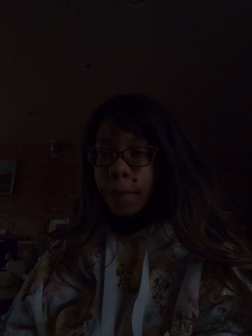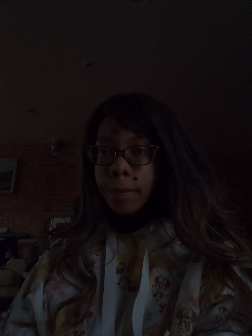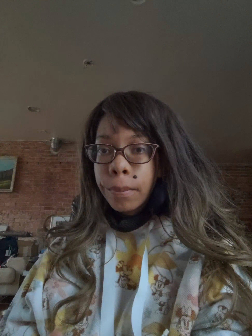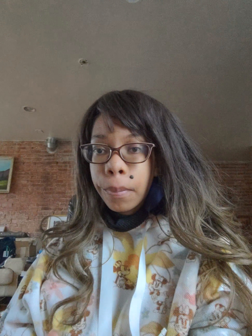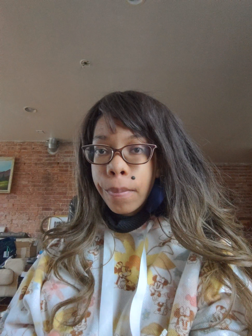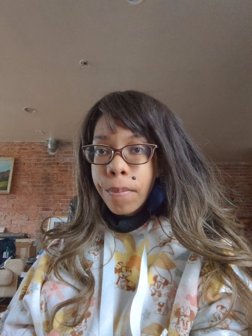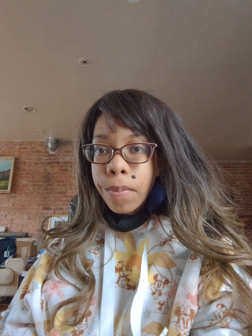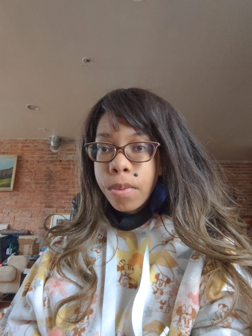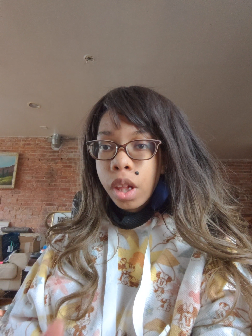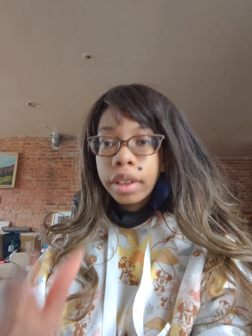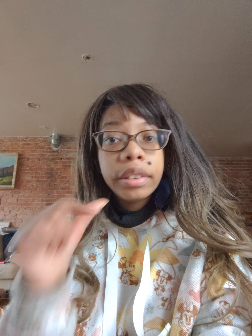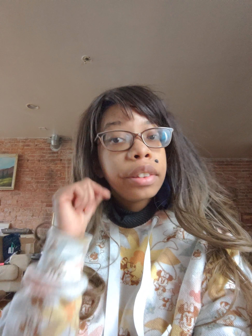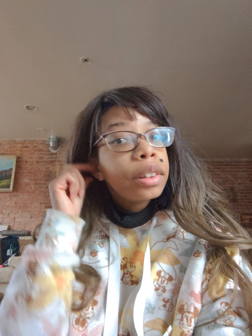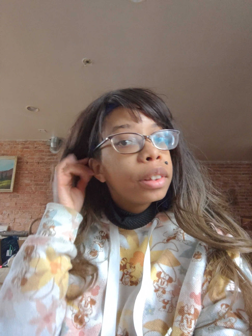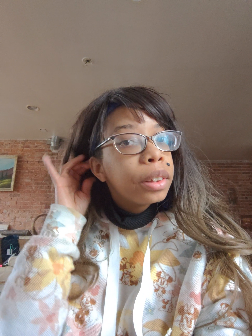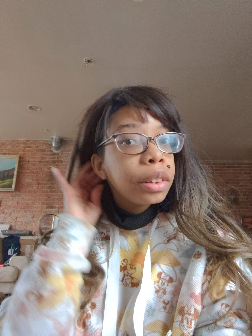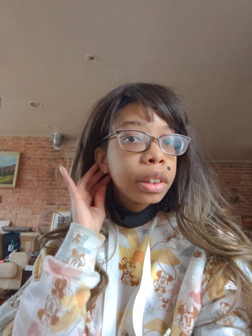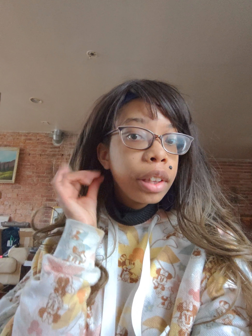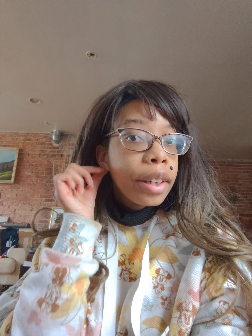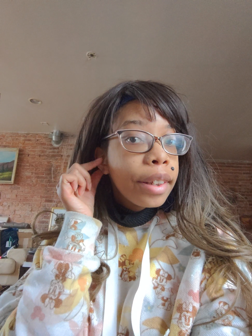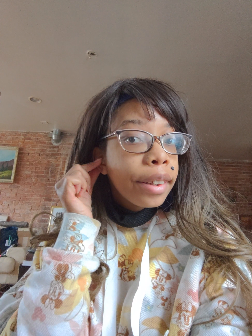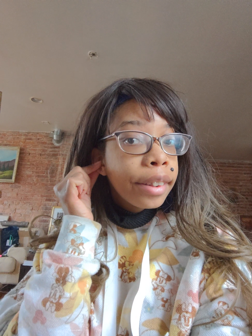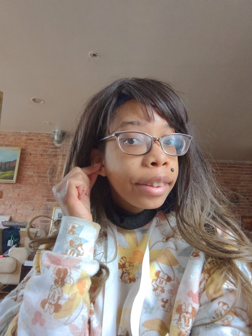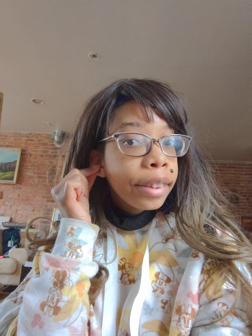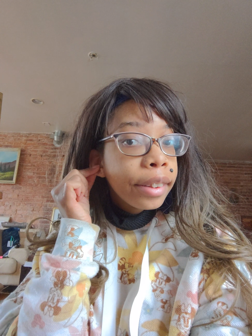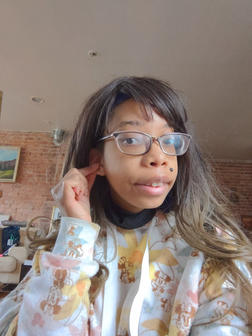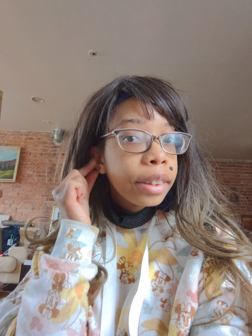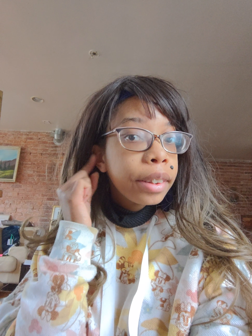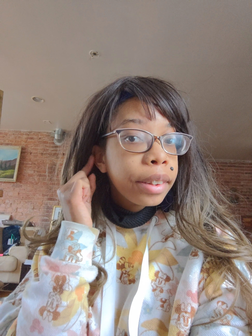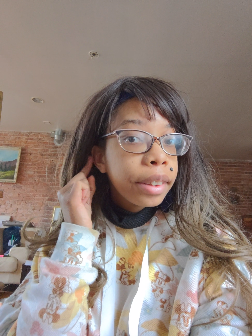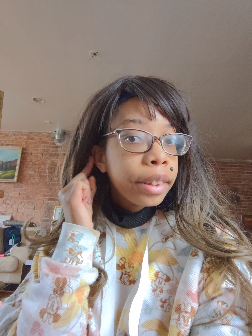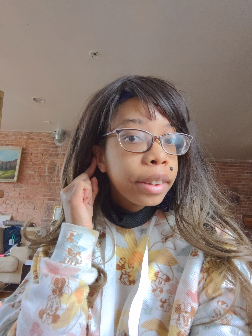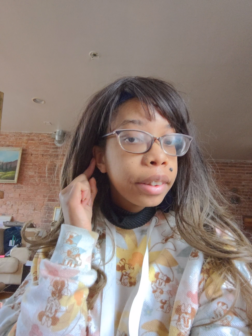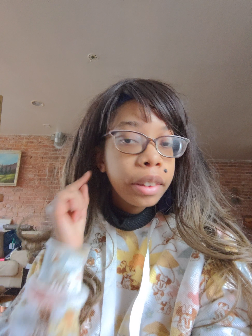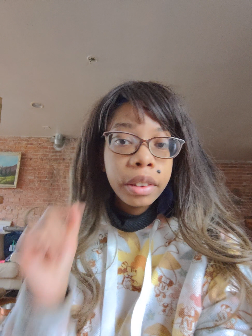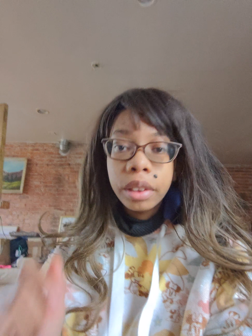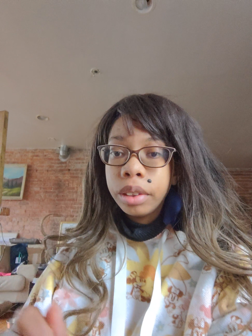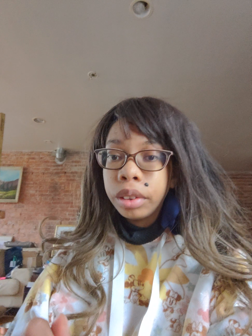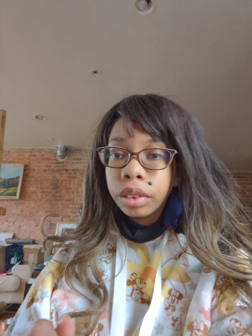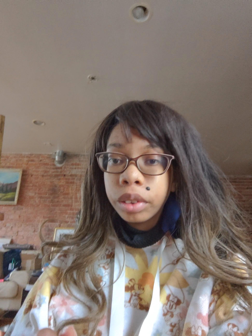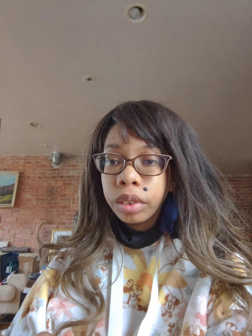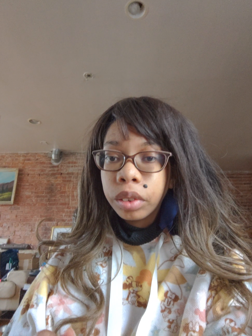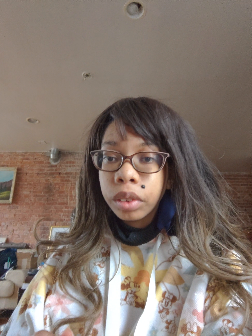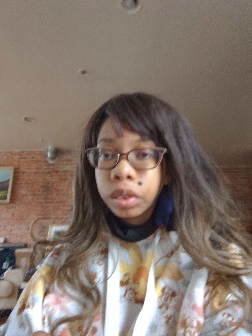ear